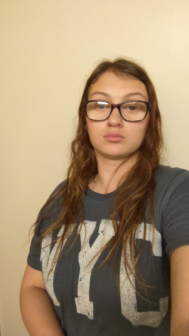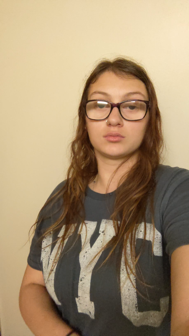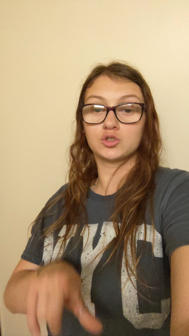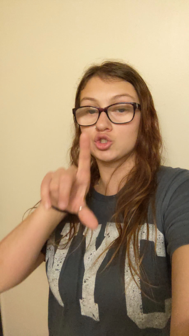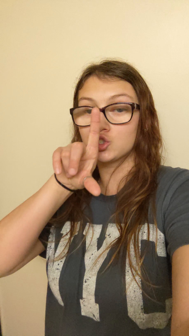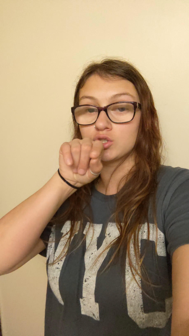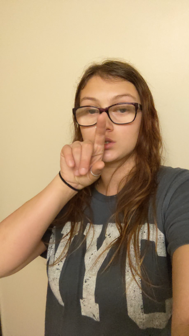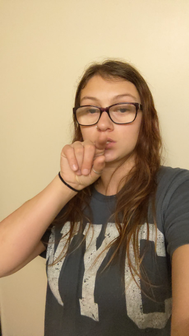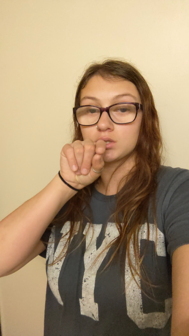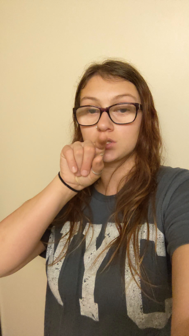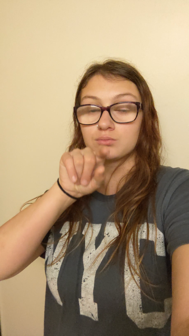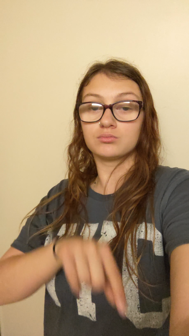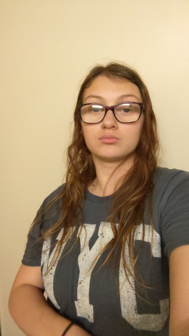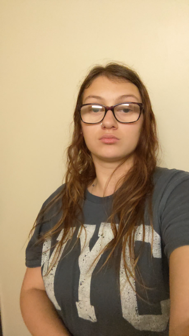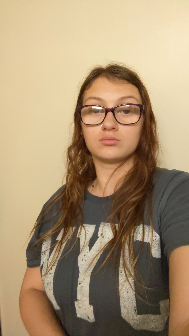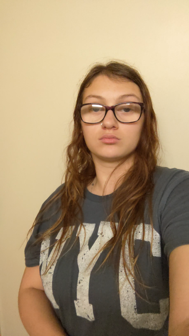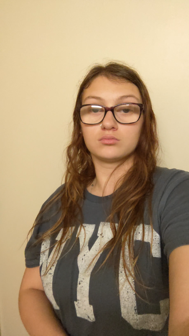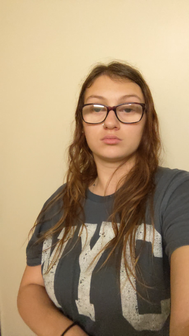chicken